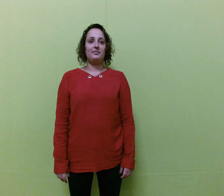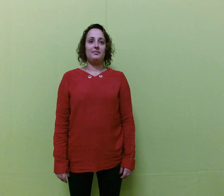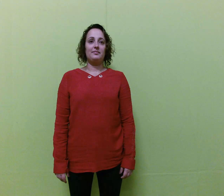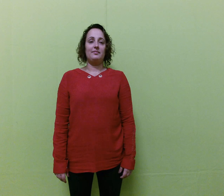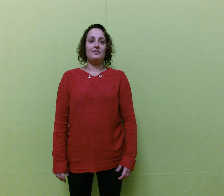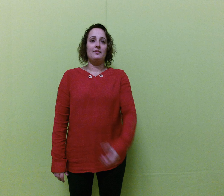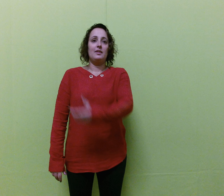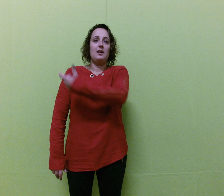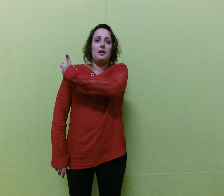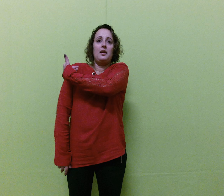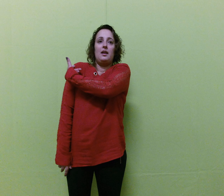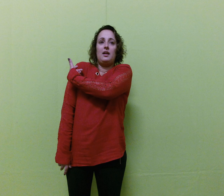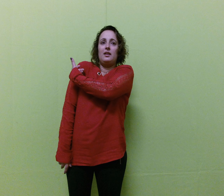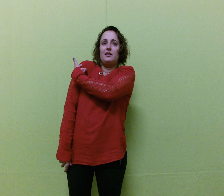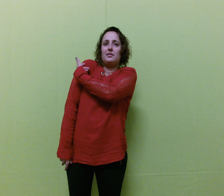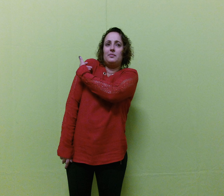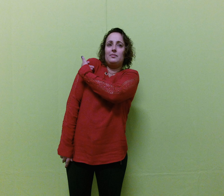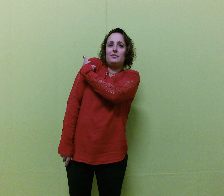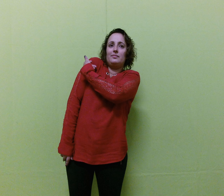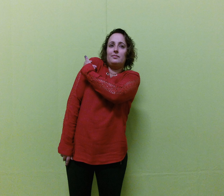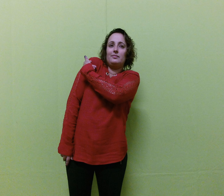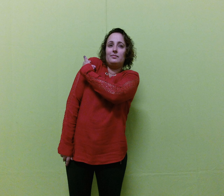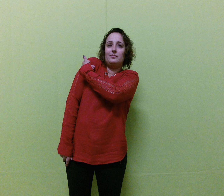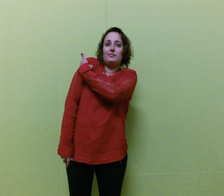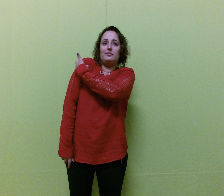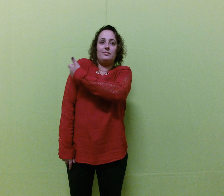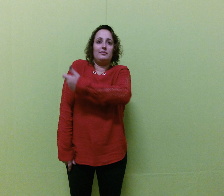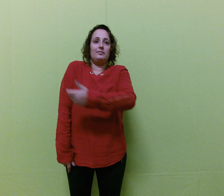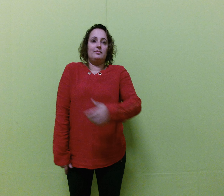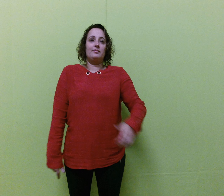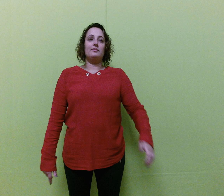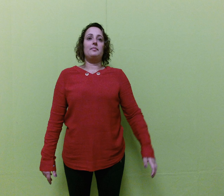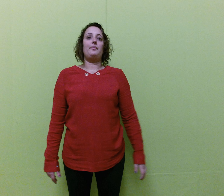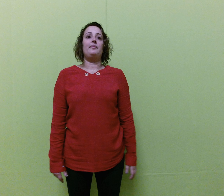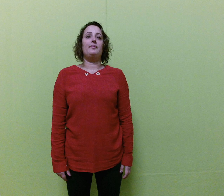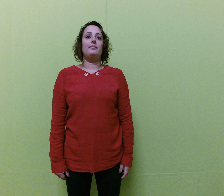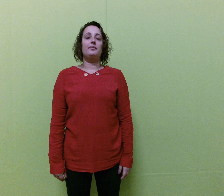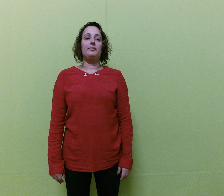vacina